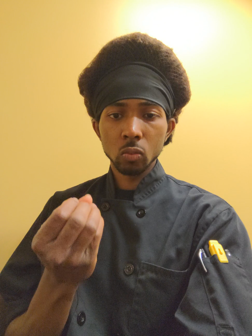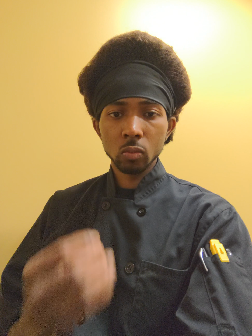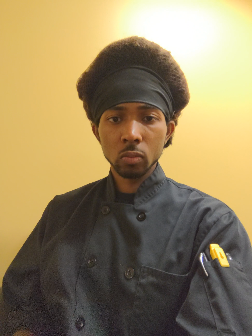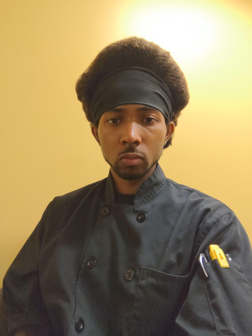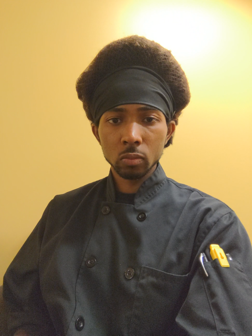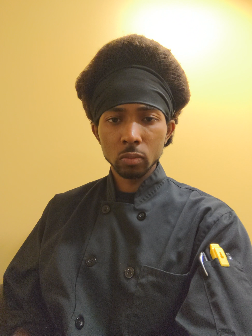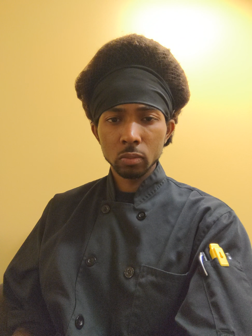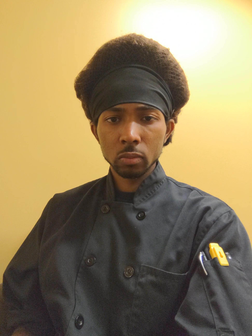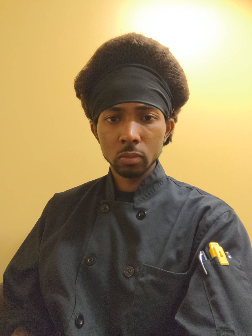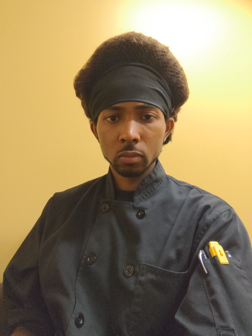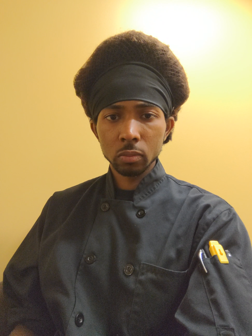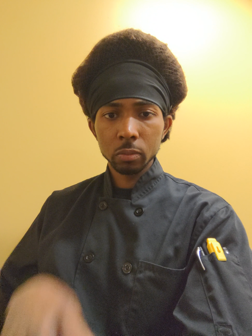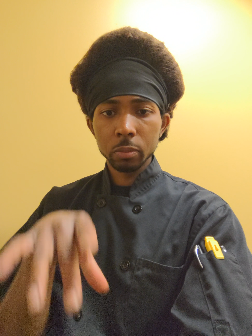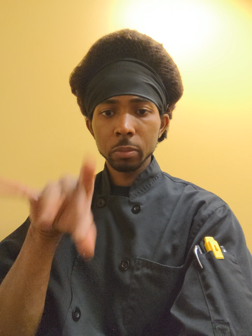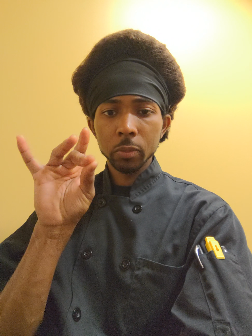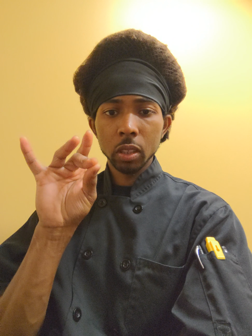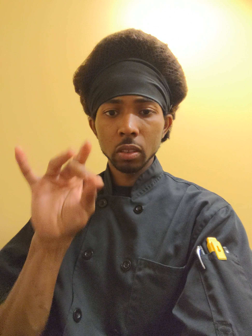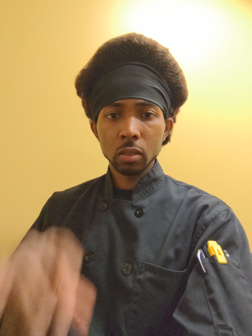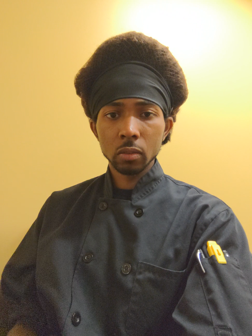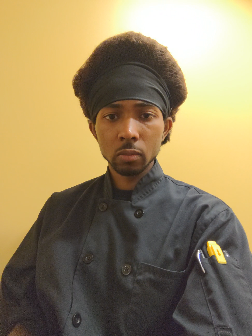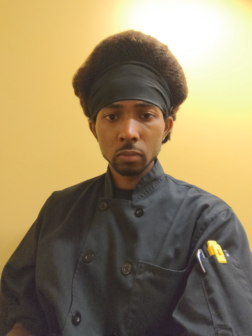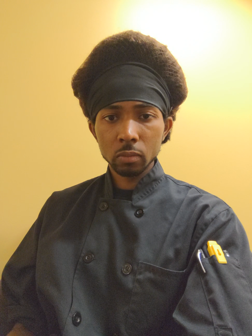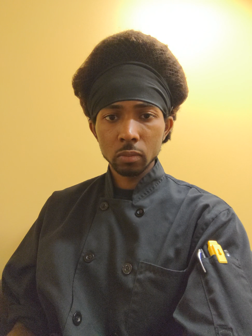pick